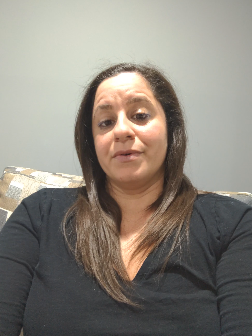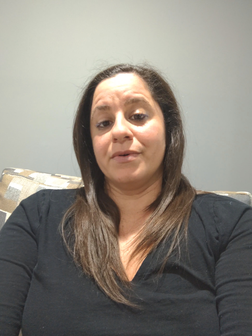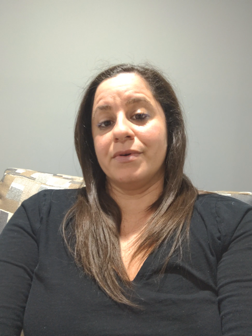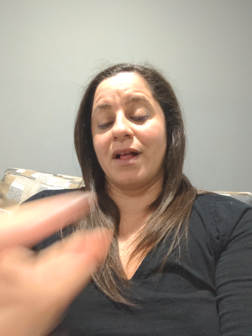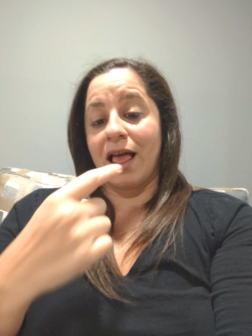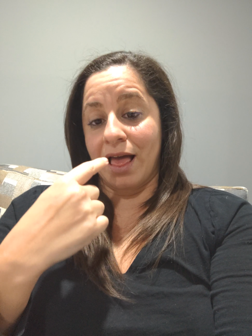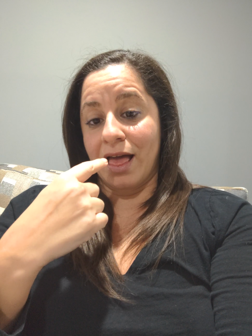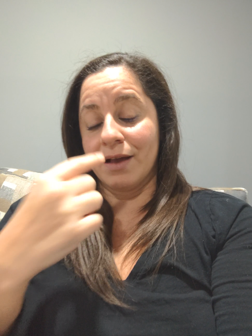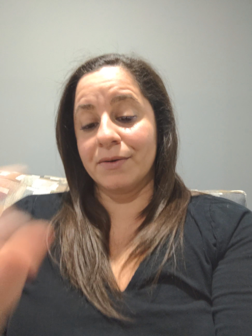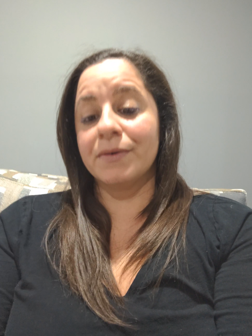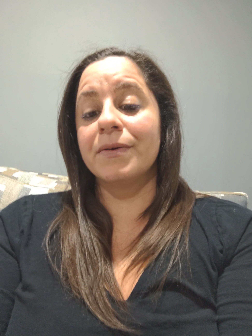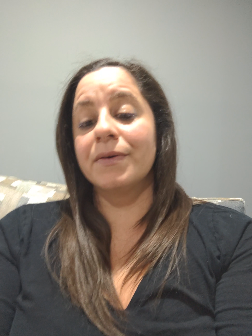tongue